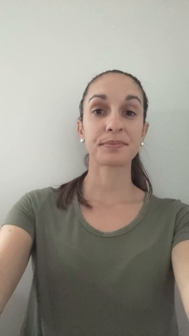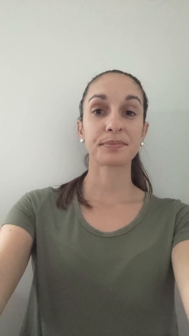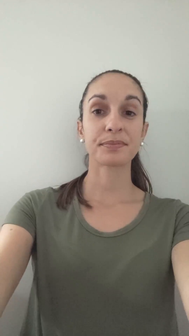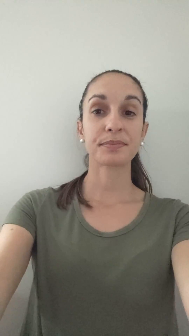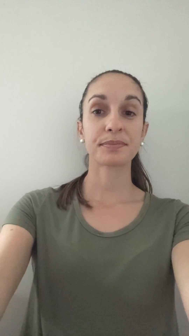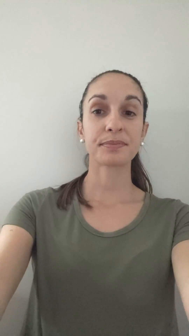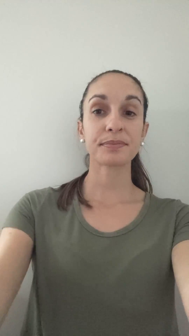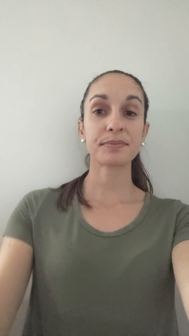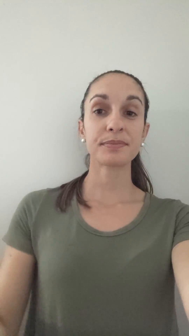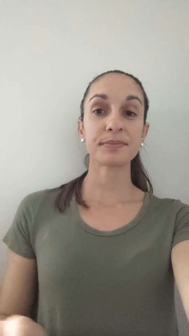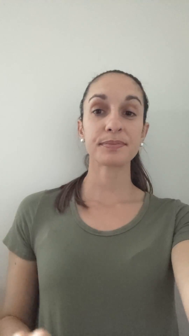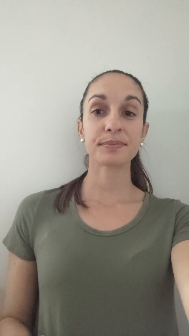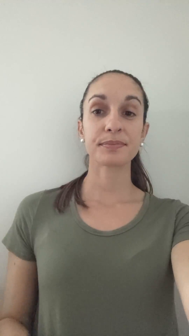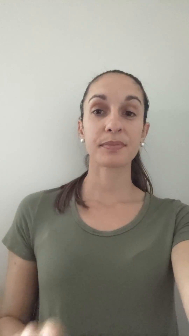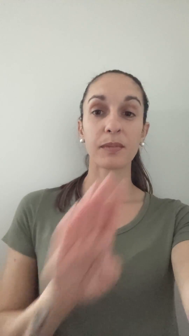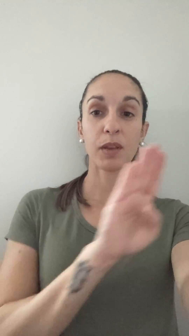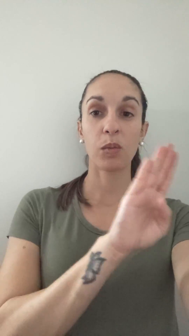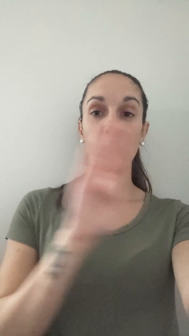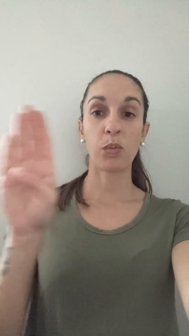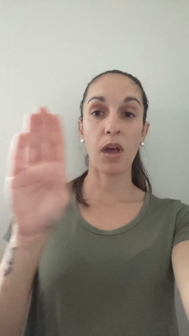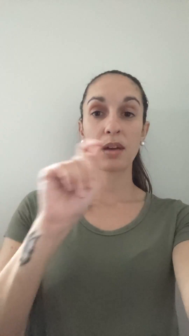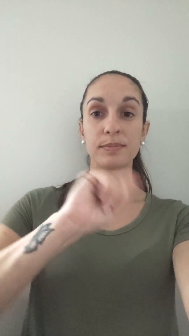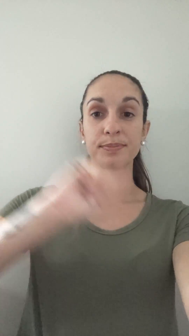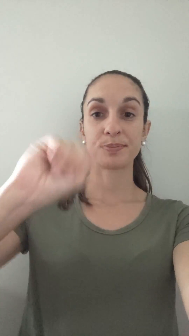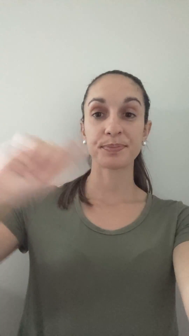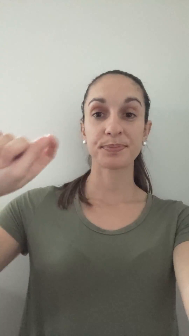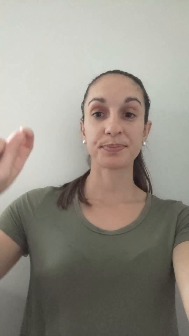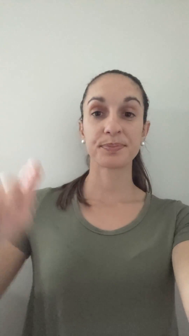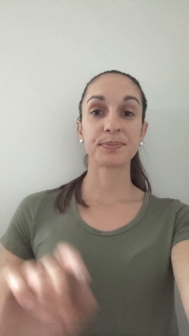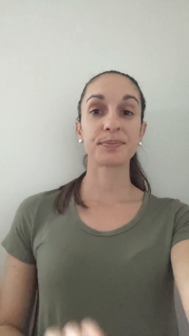chalk